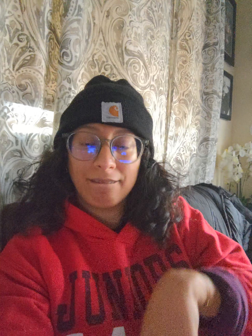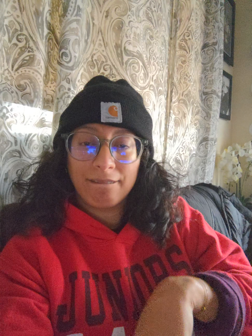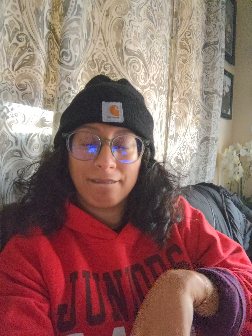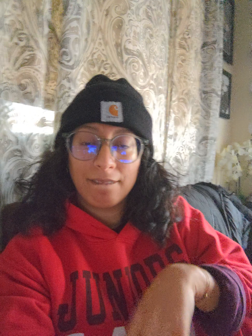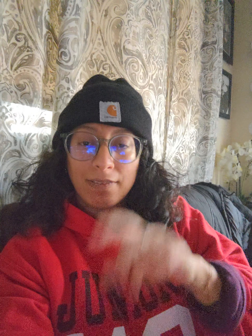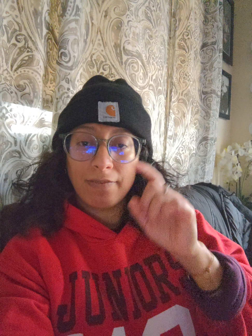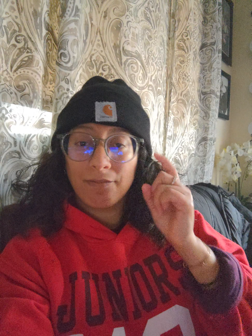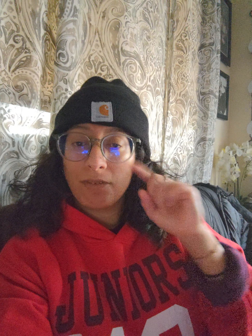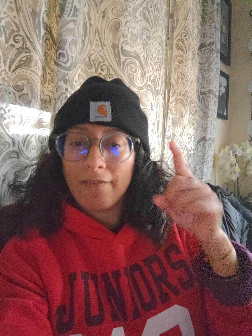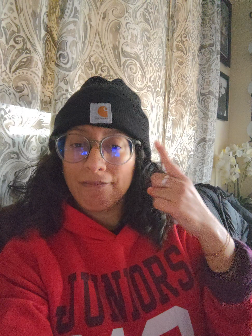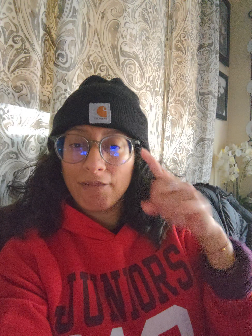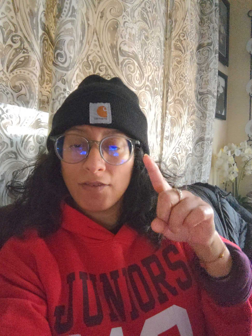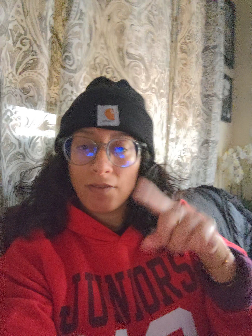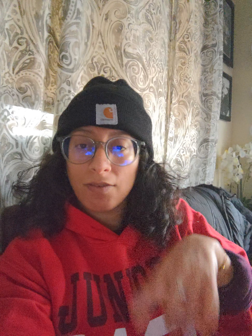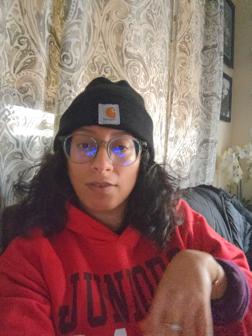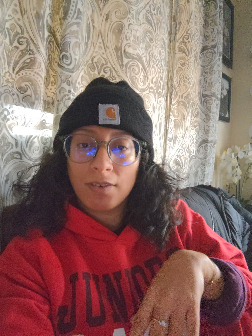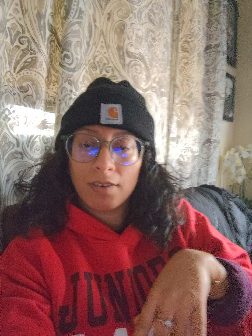for